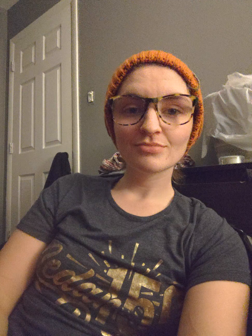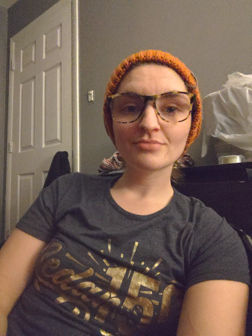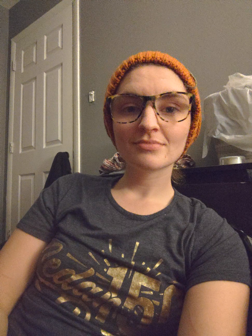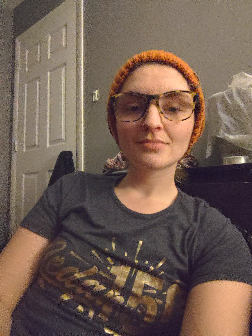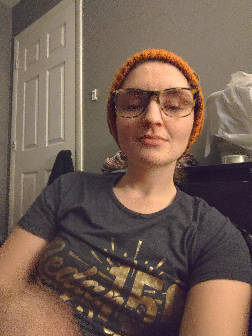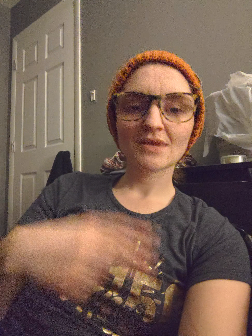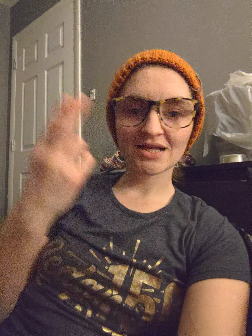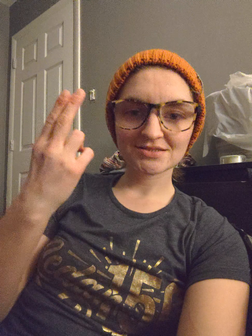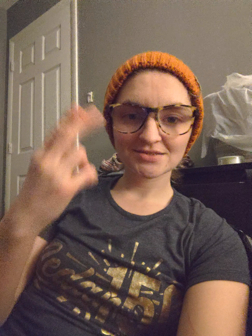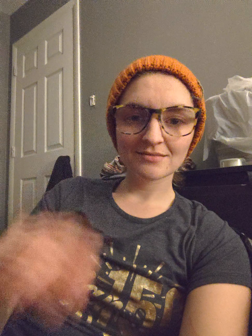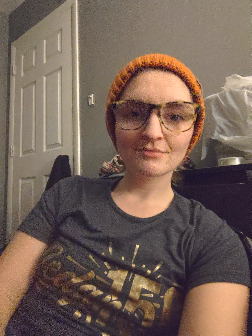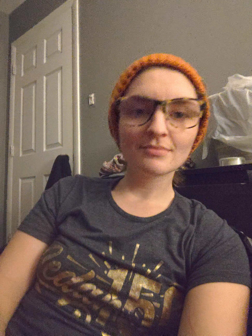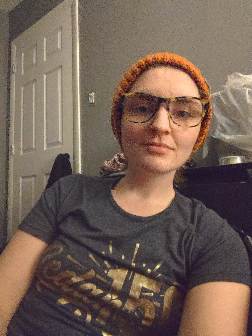high